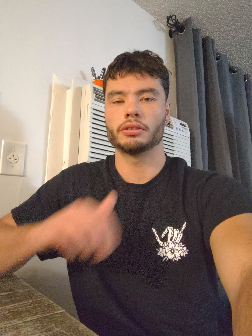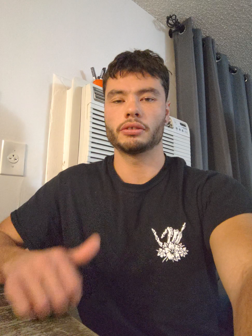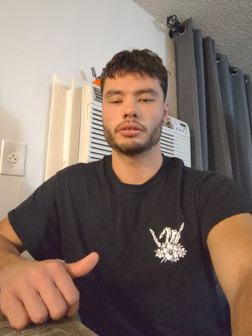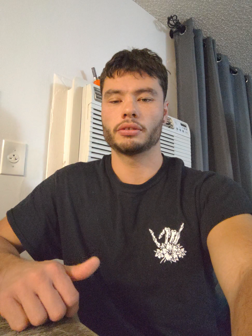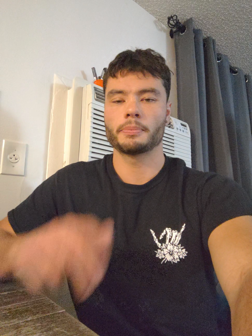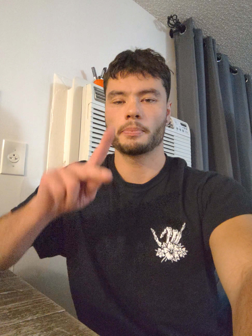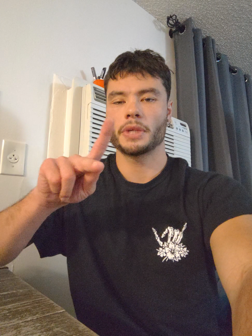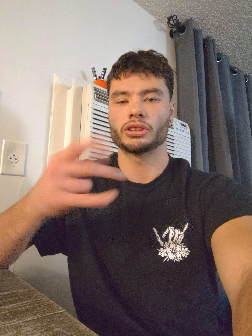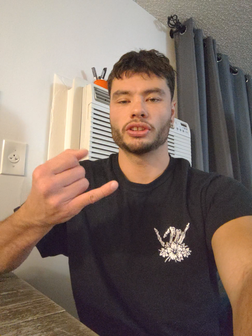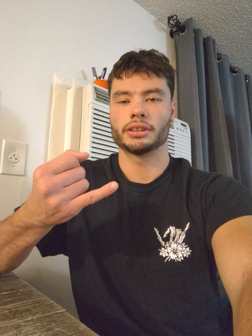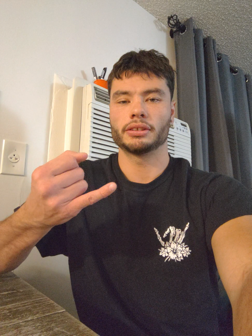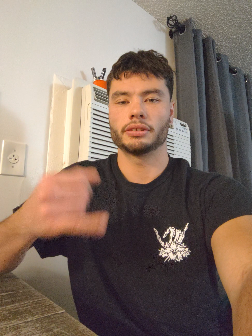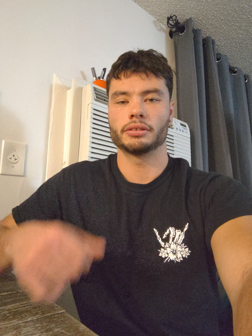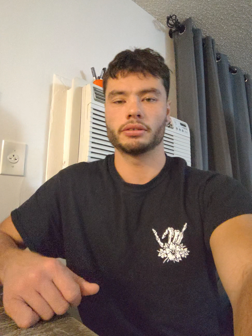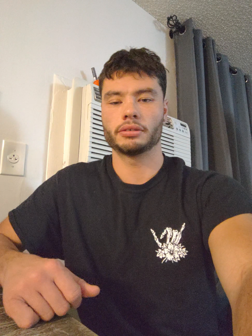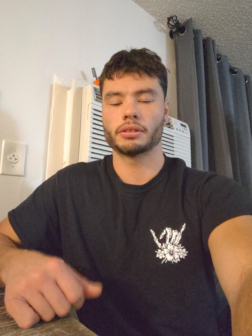pajamas